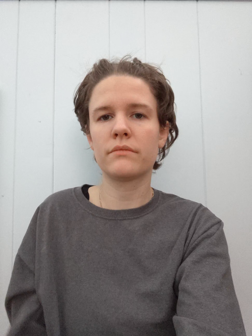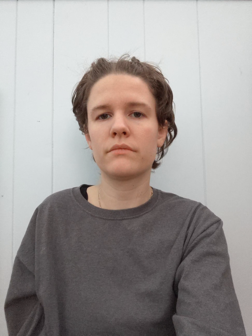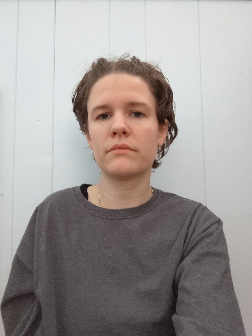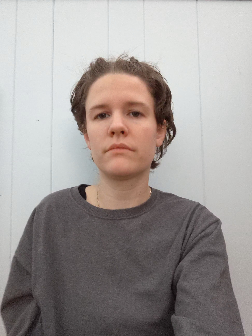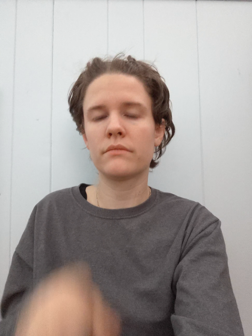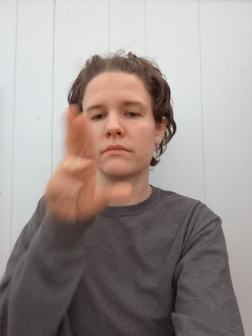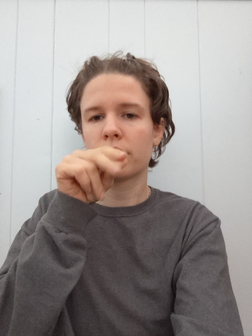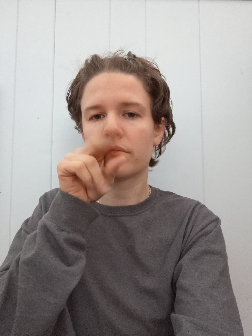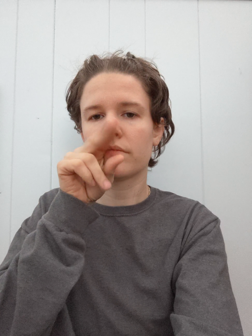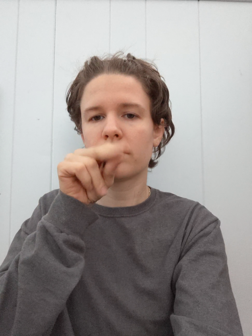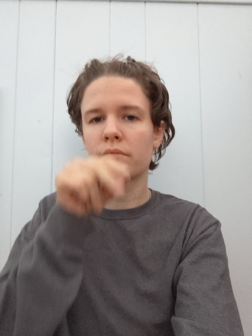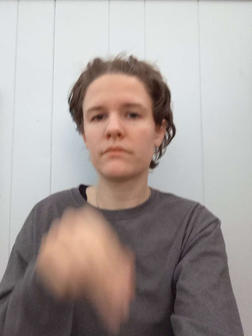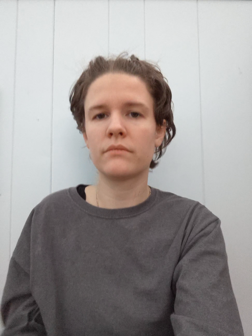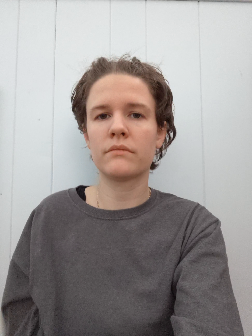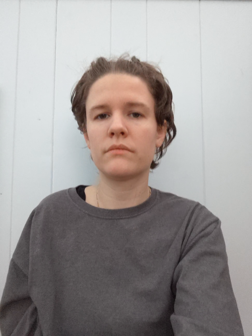duck